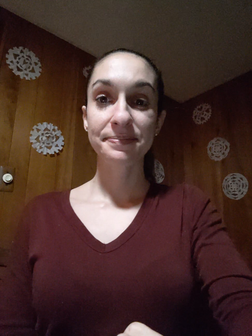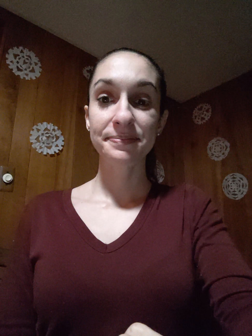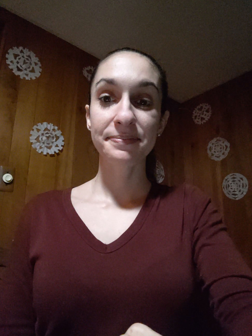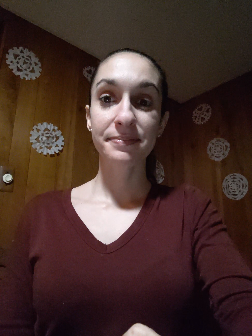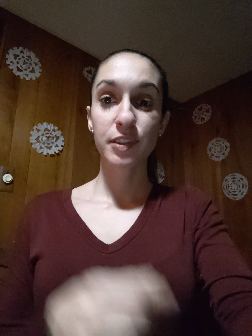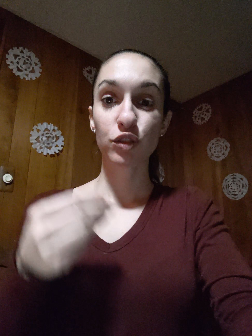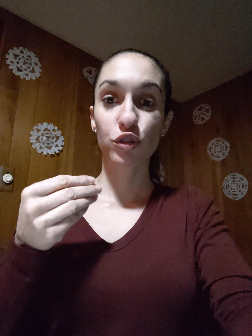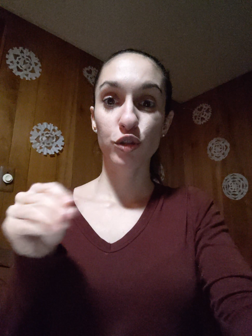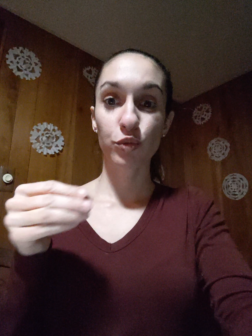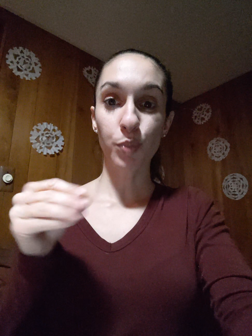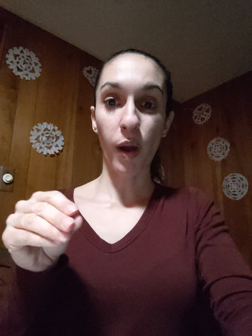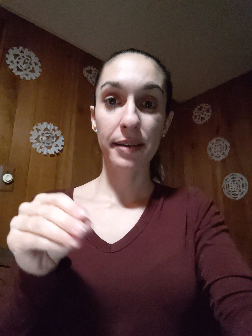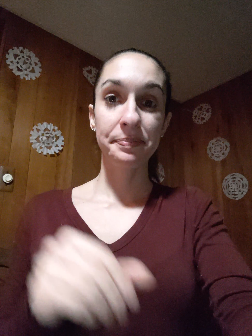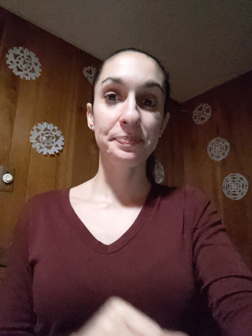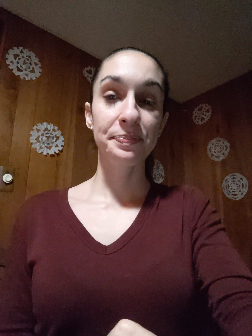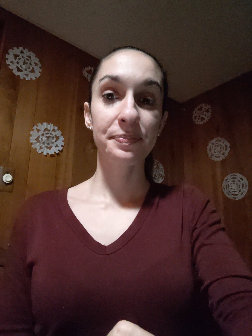store